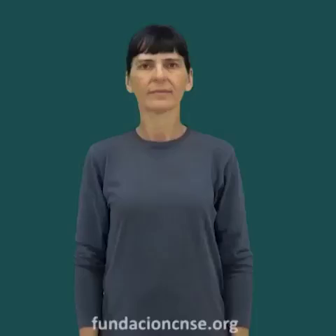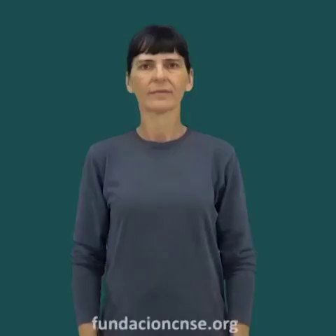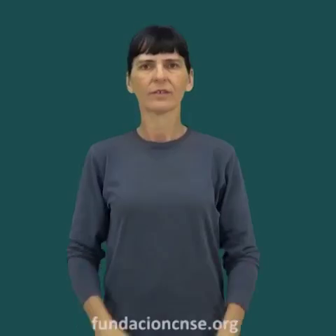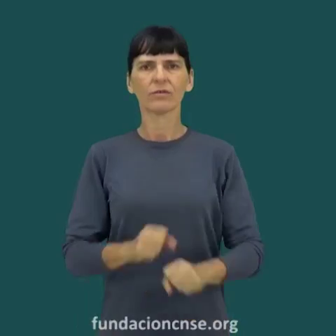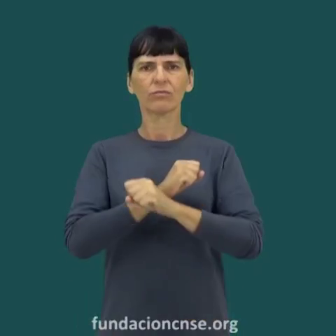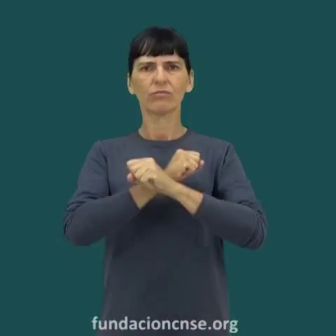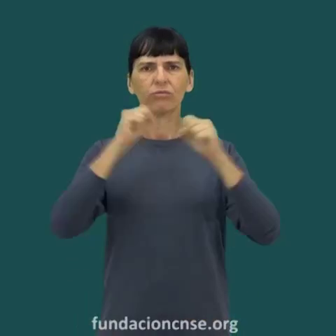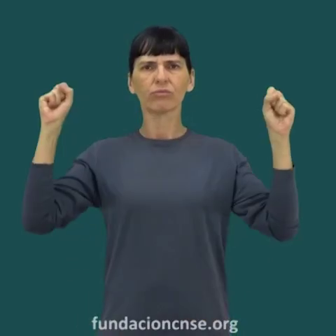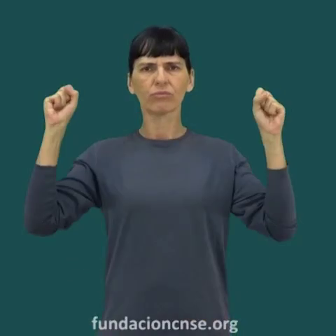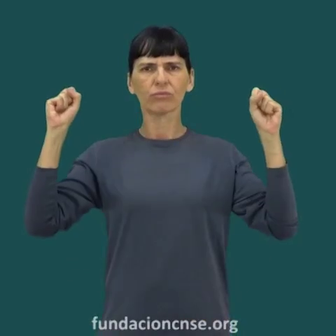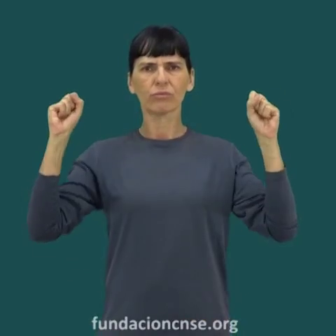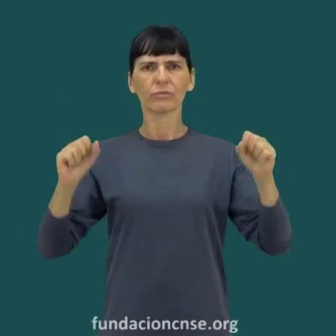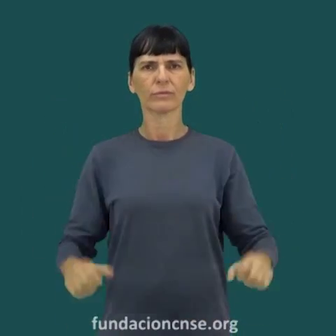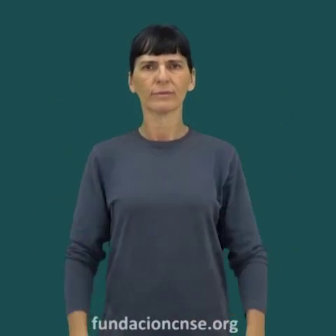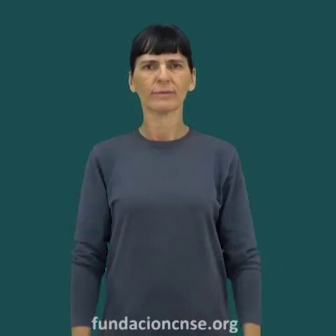explotar